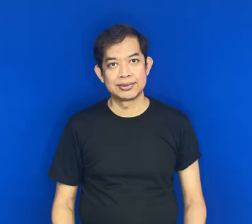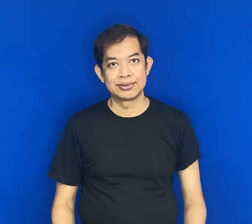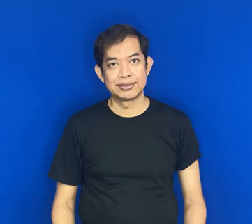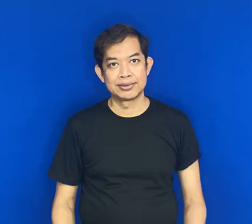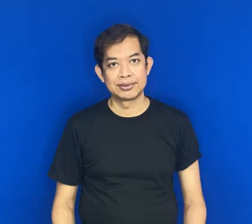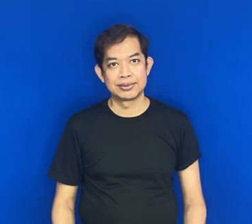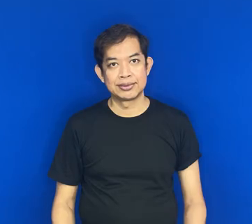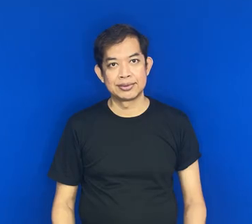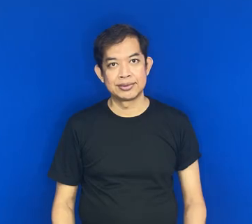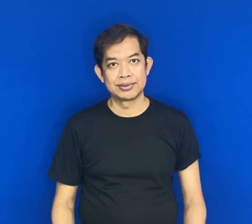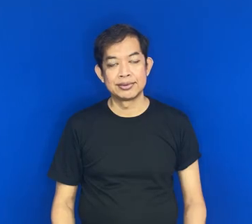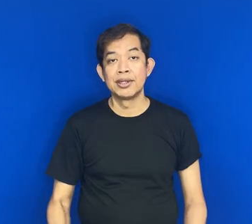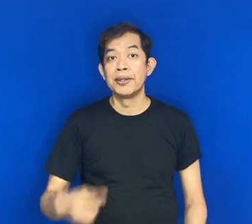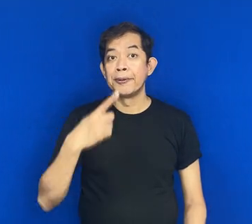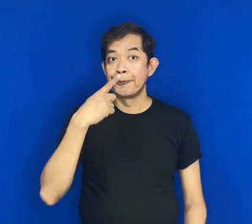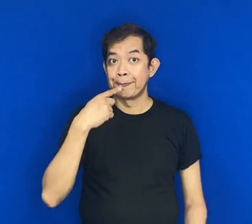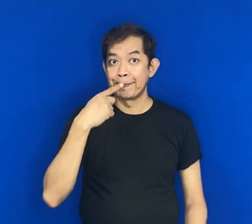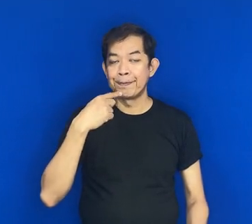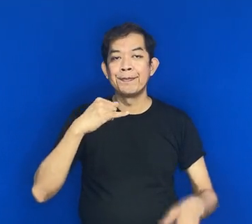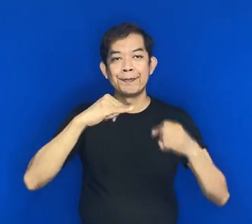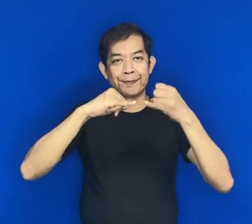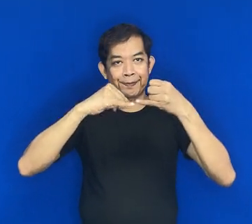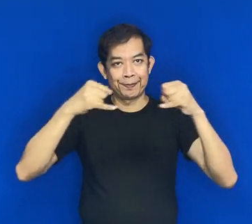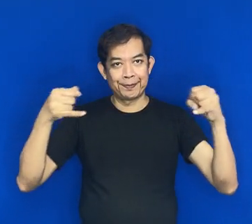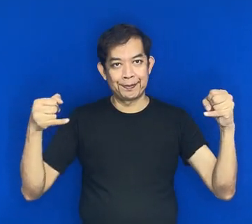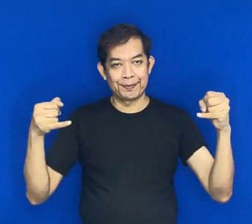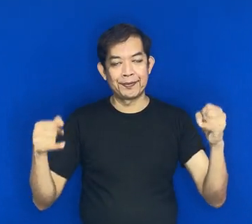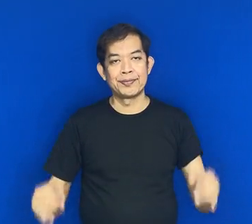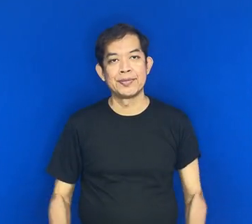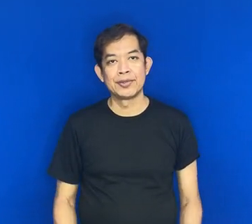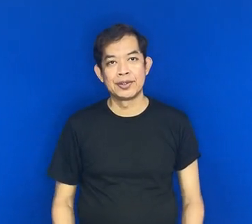spaghetti